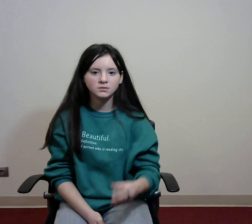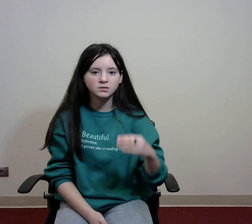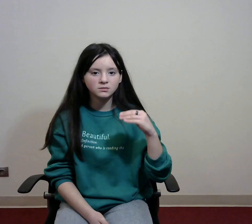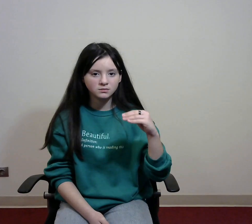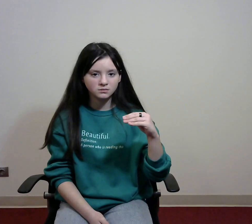J